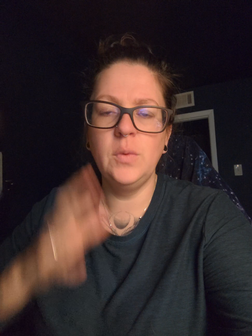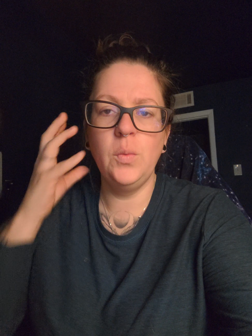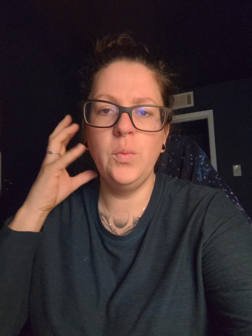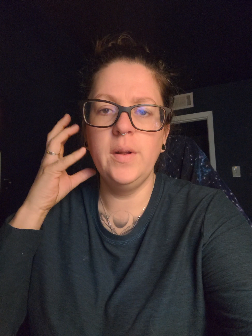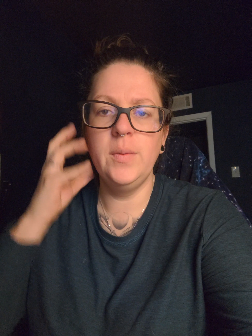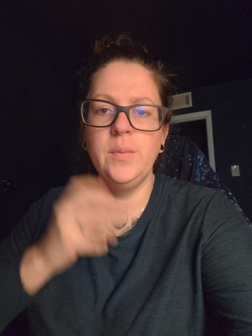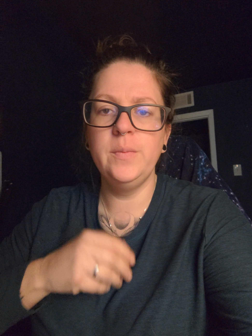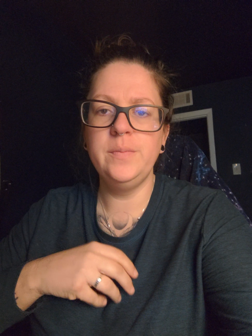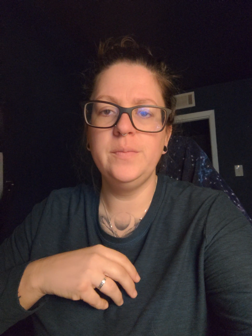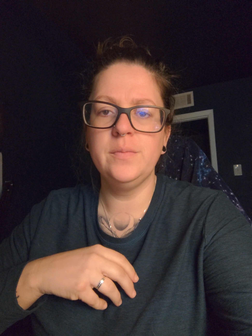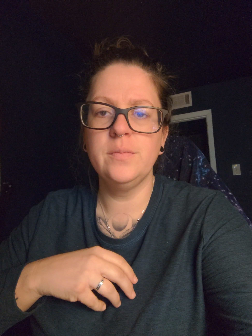radio